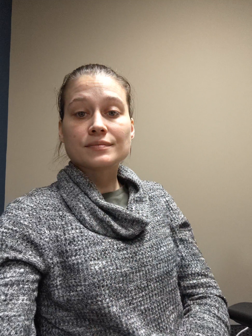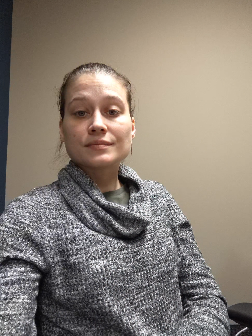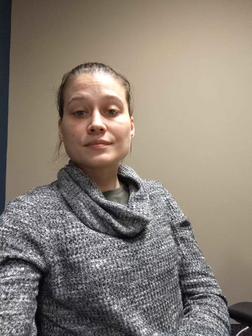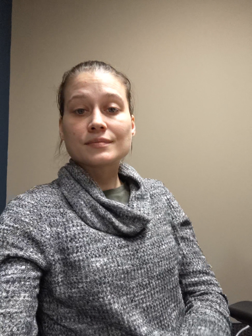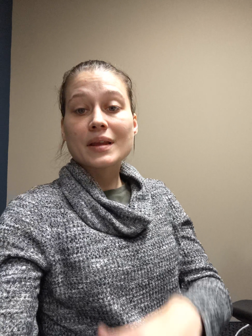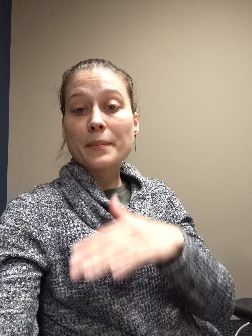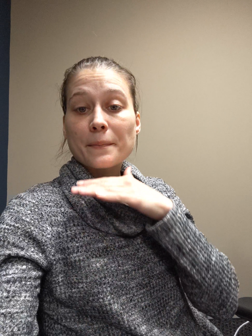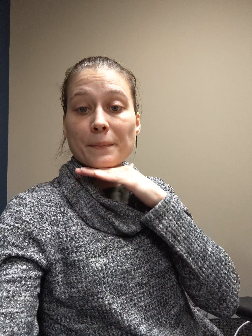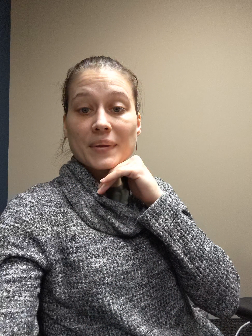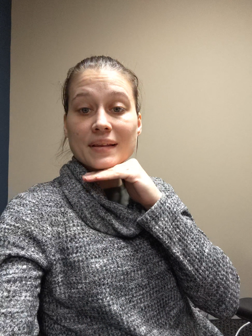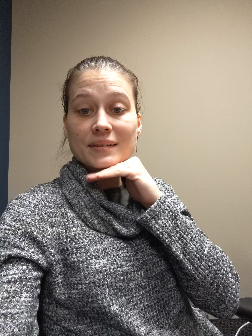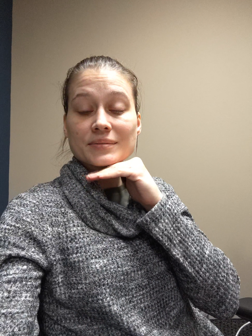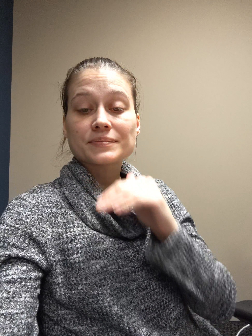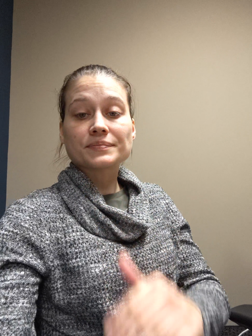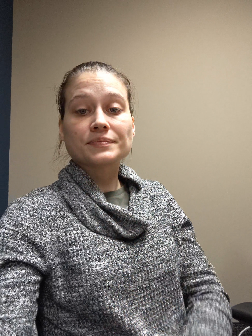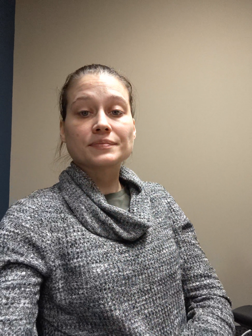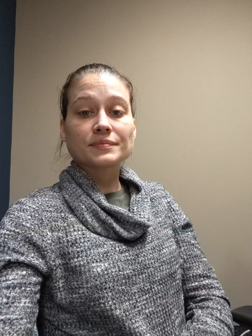pig